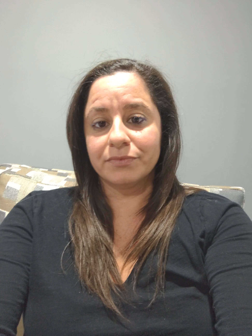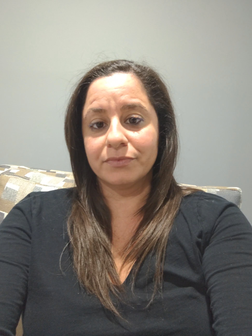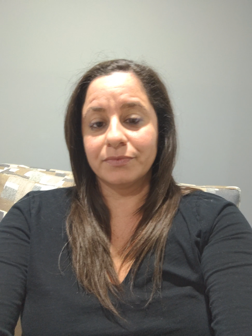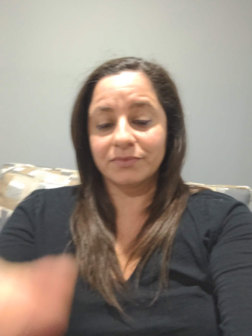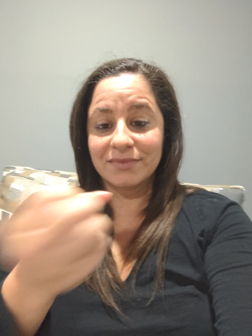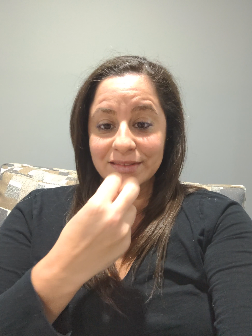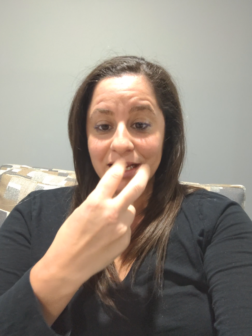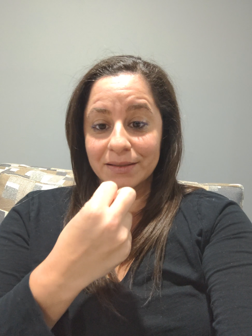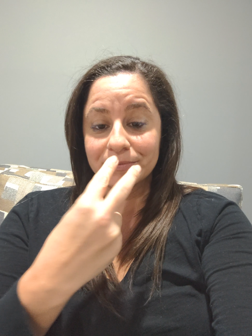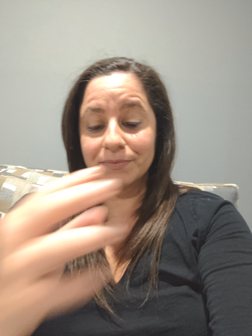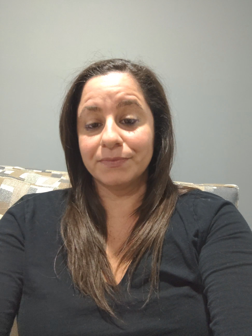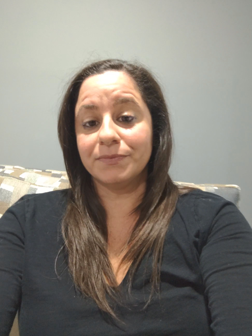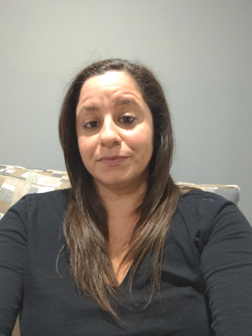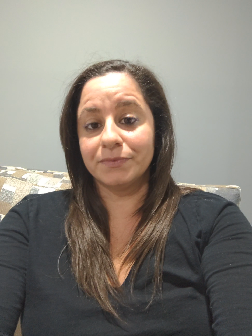snack